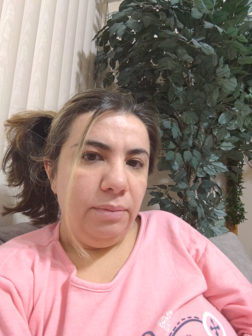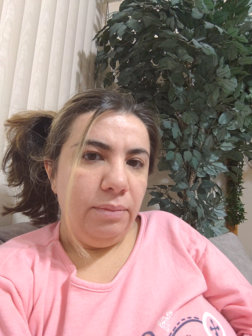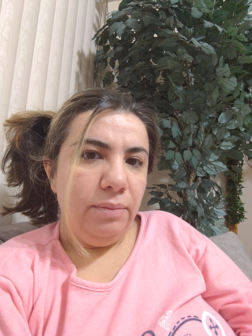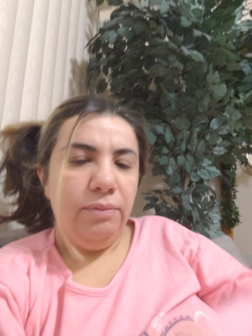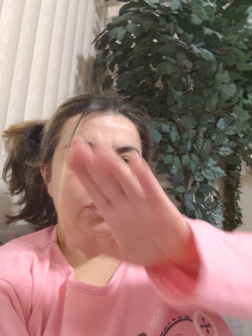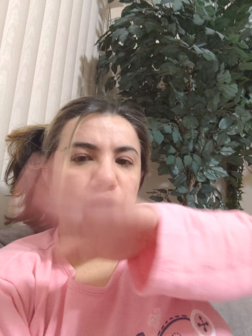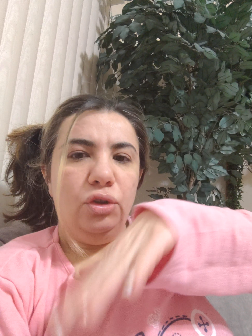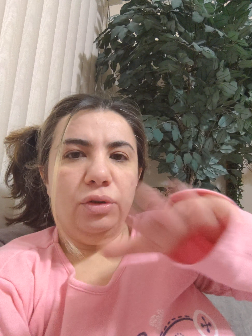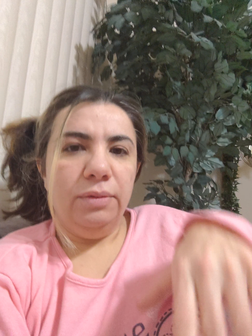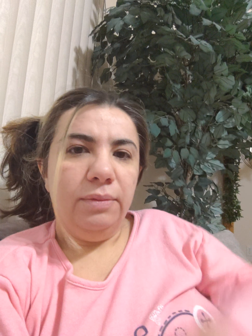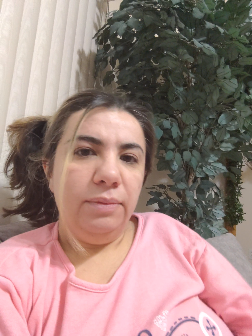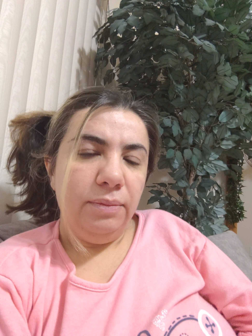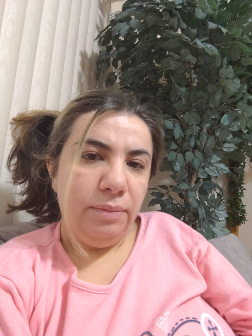child